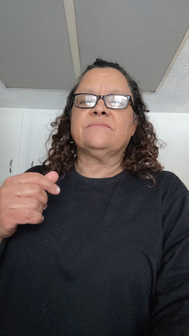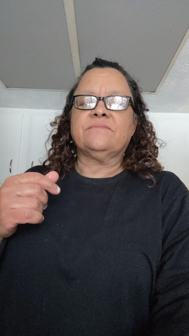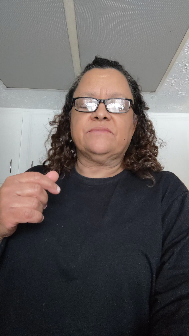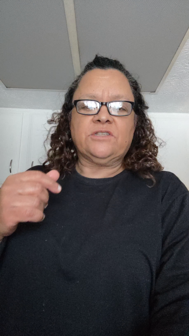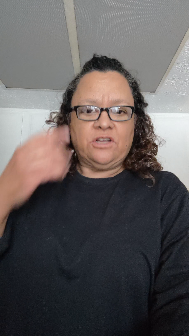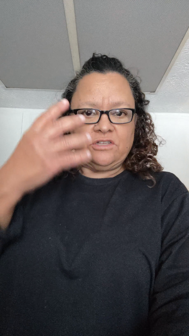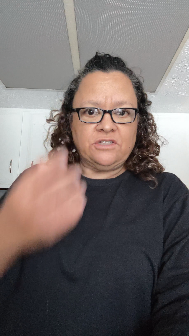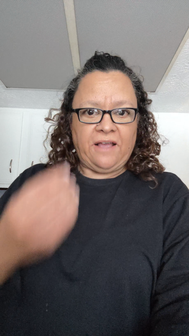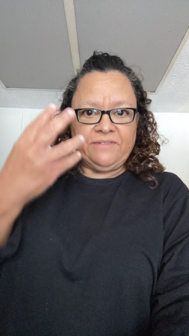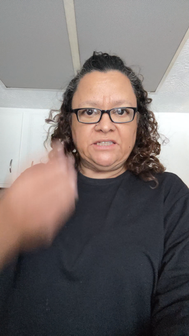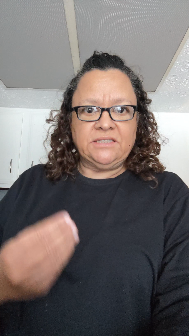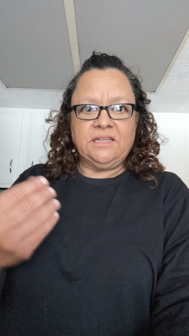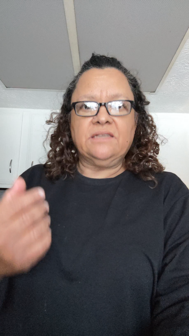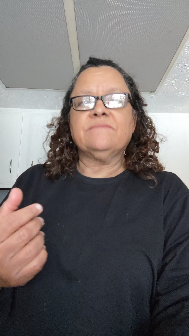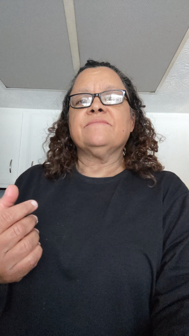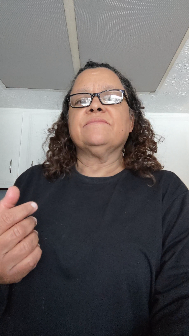gentle